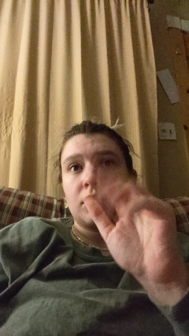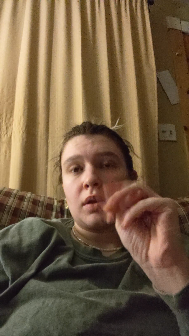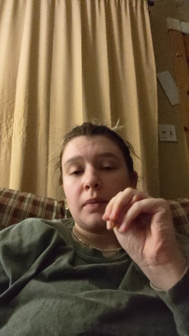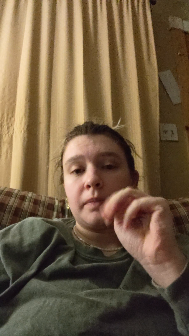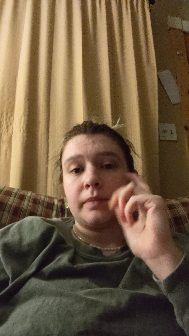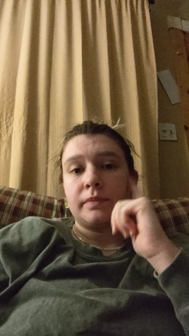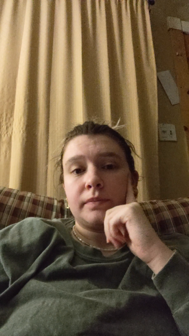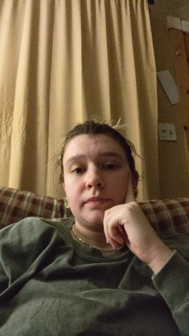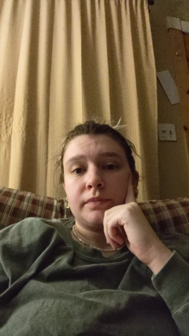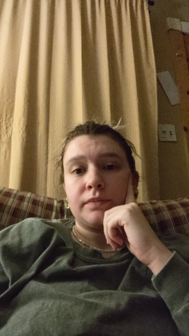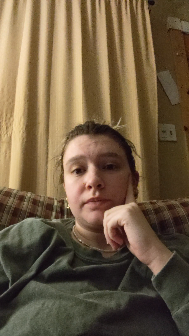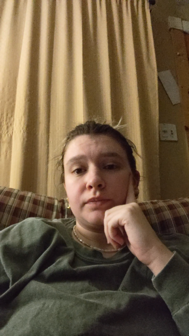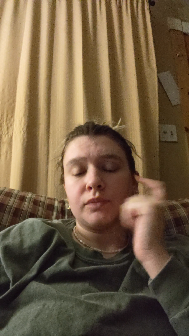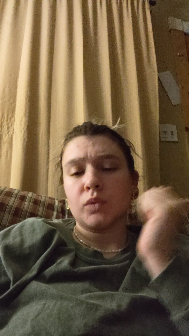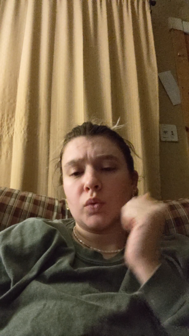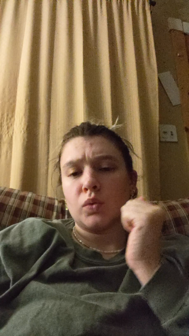cold